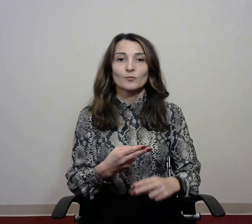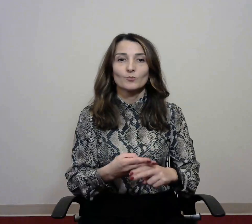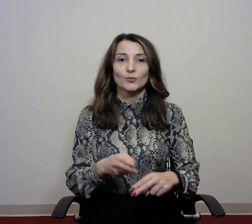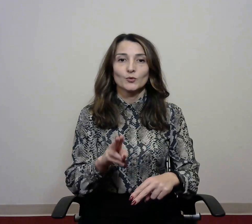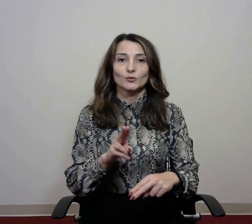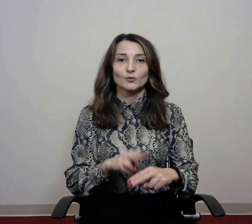bu